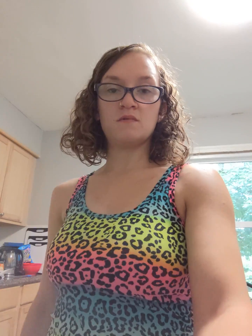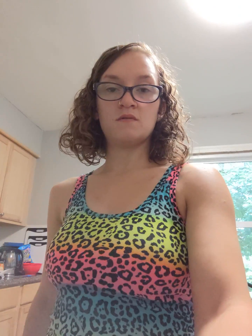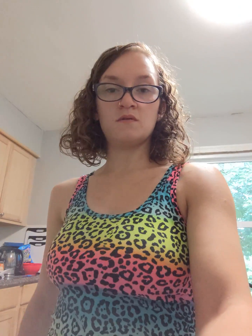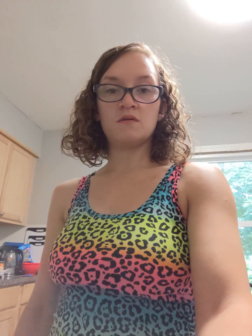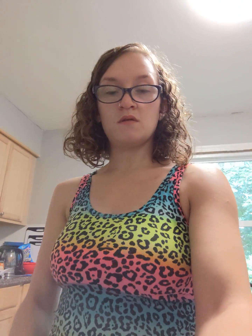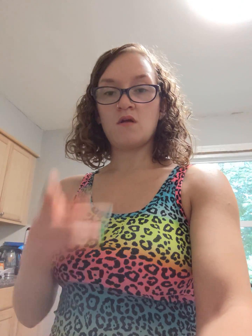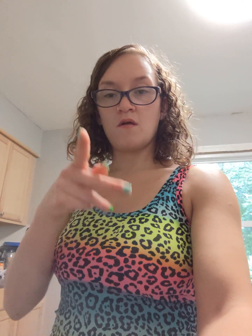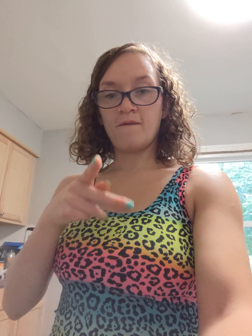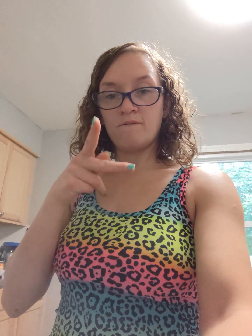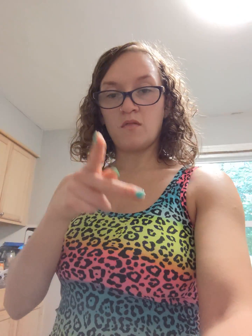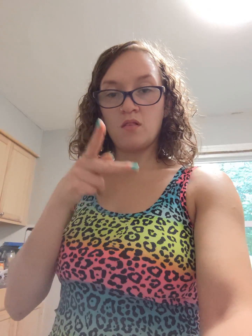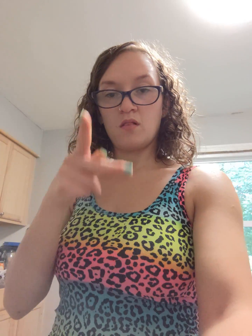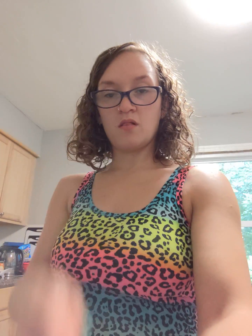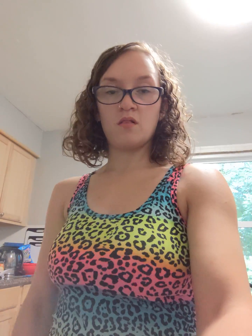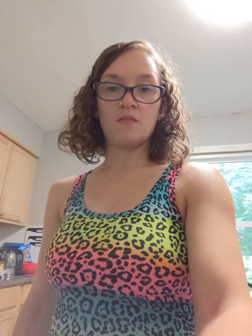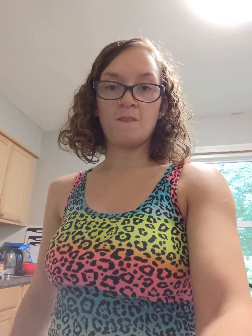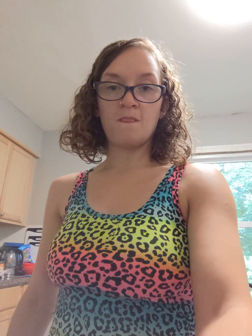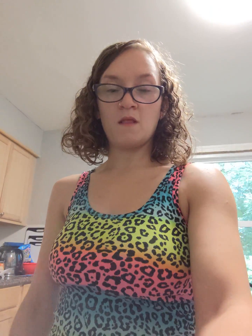careful